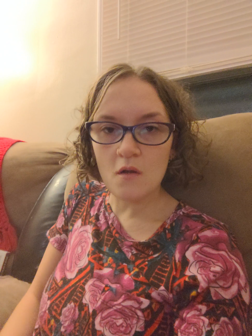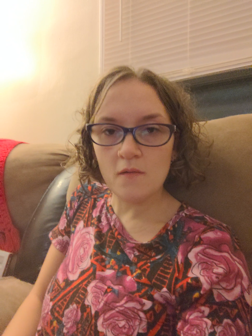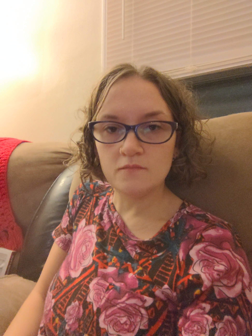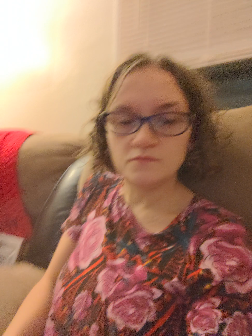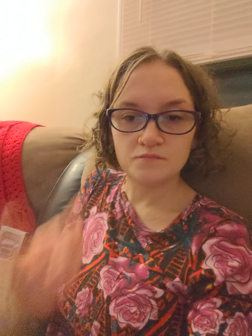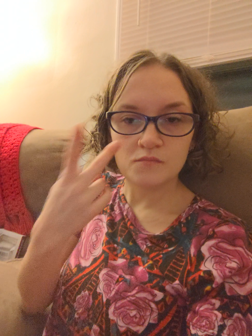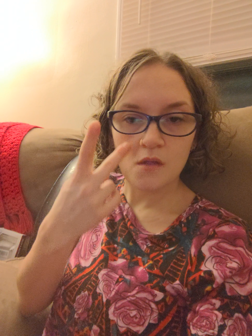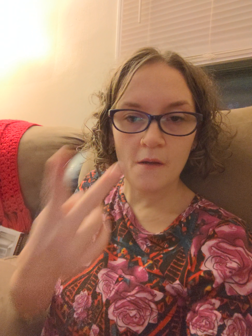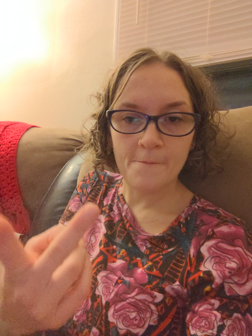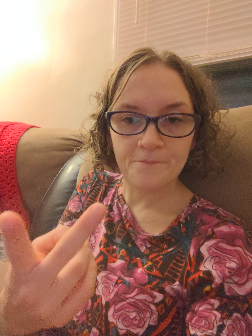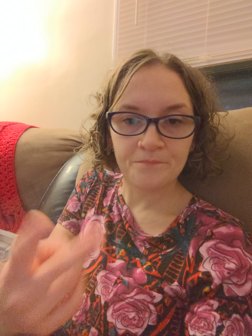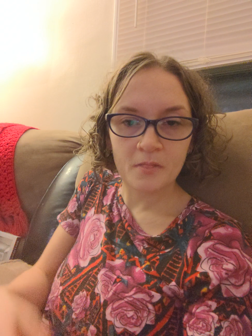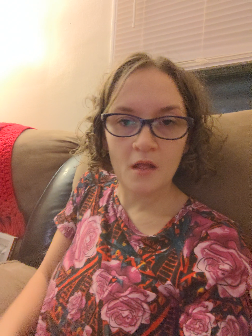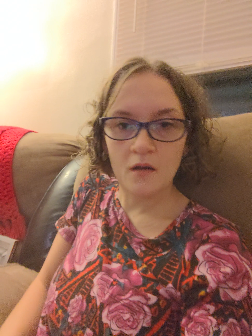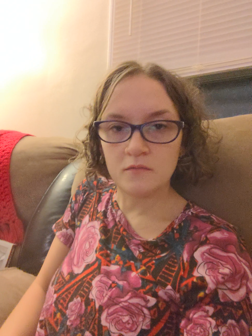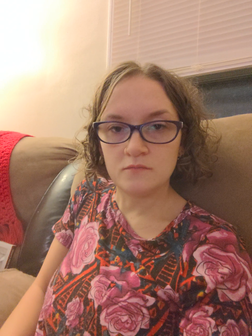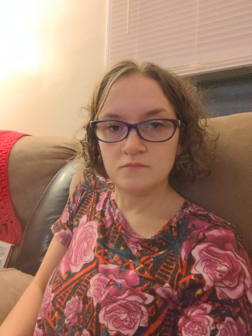see